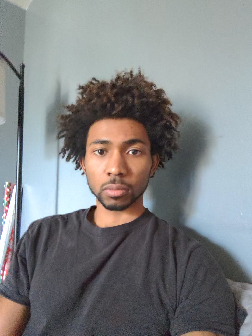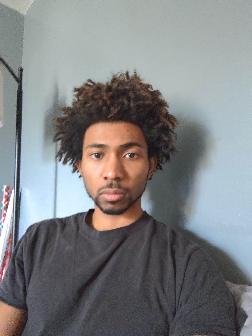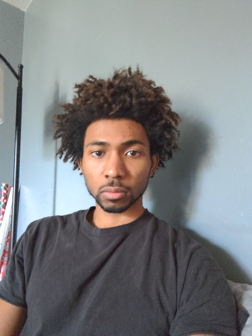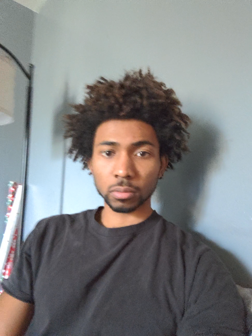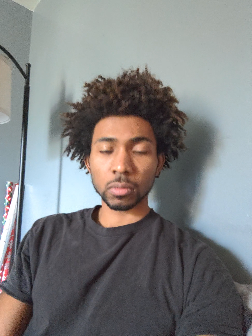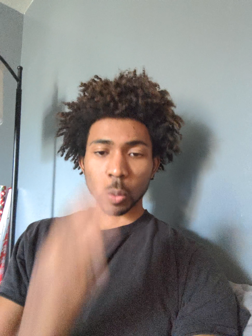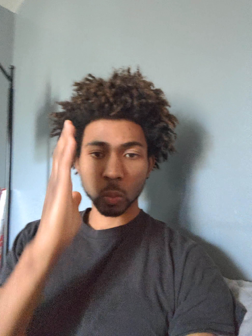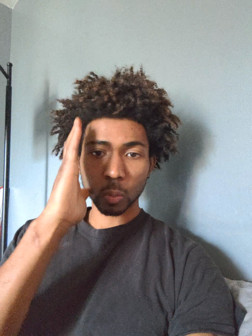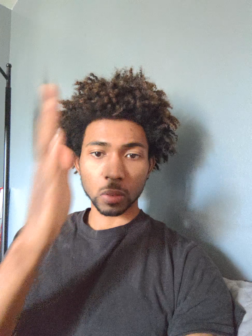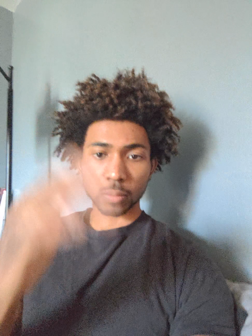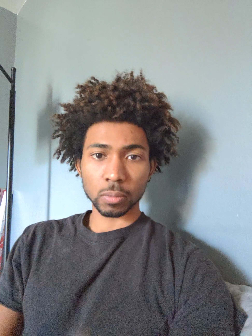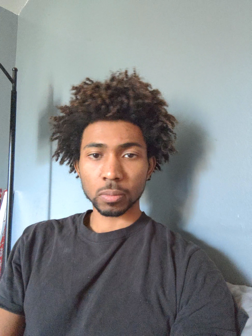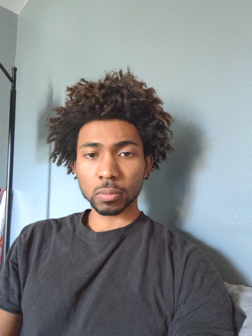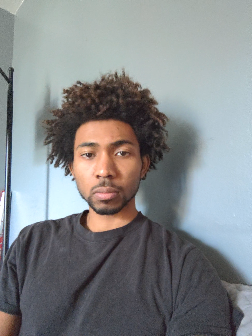will